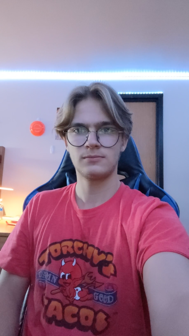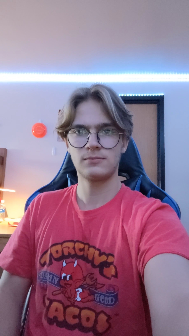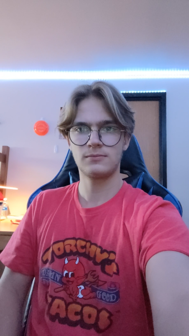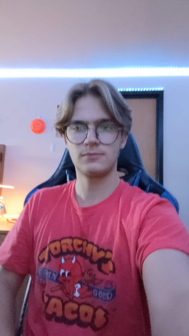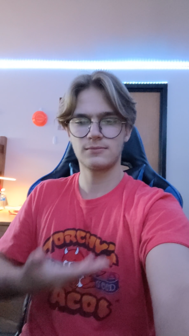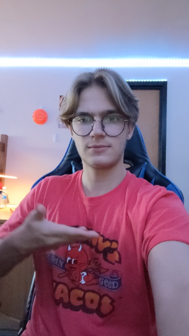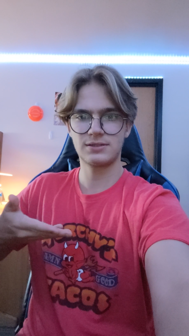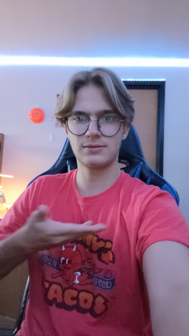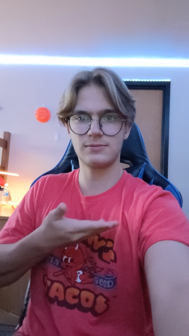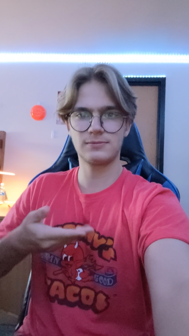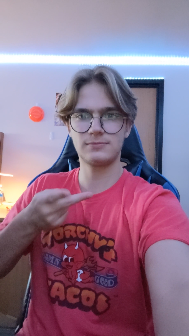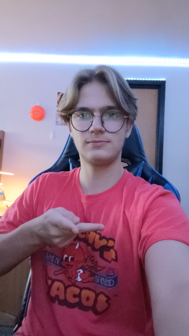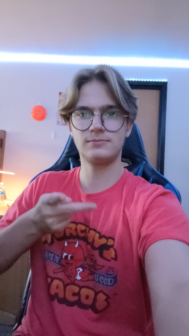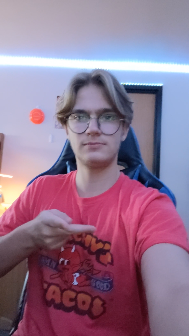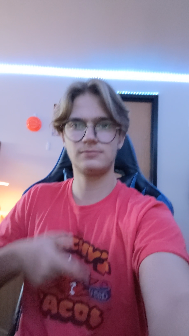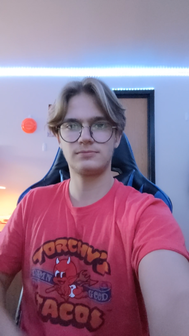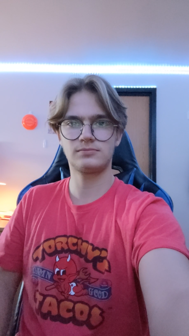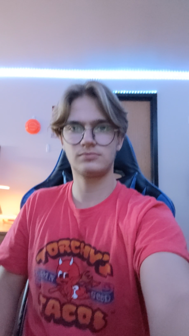babysitter